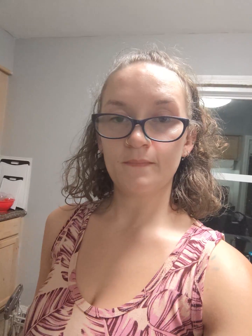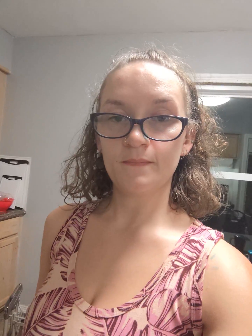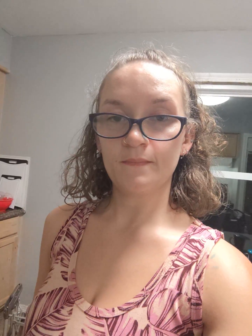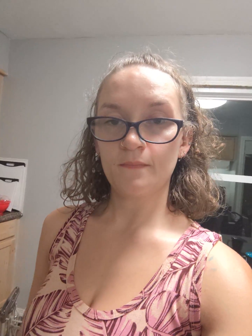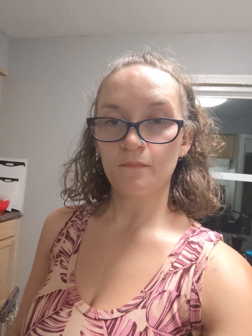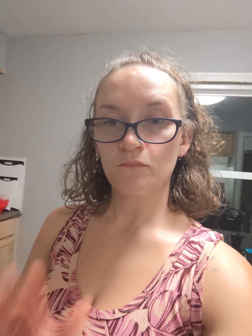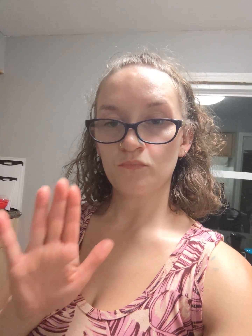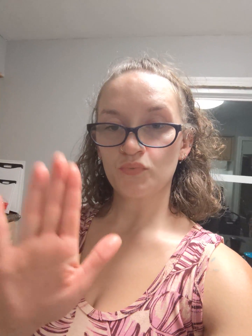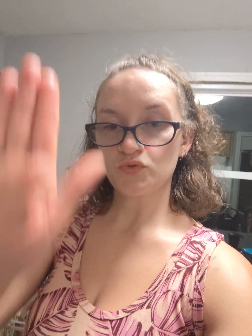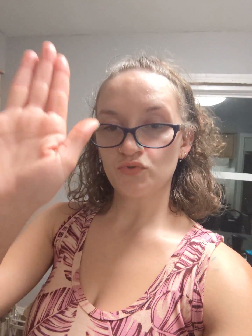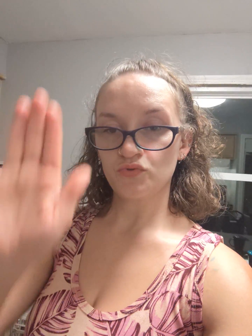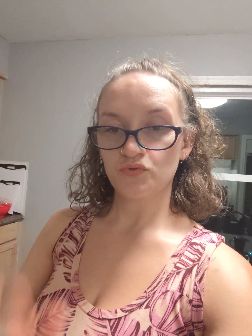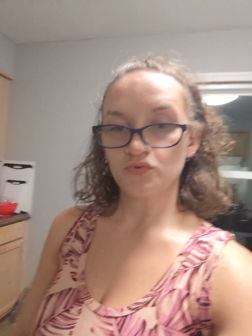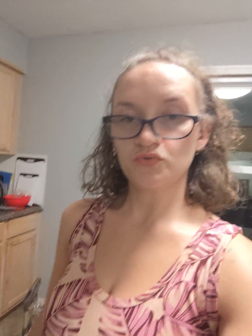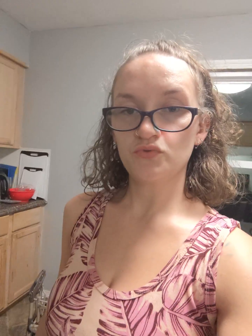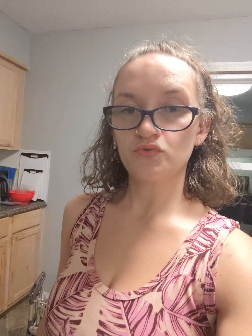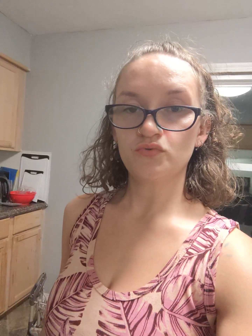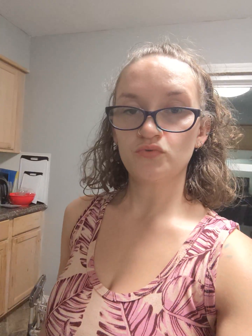push